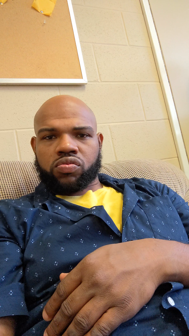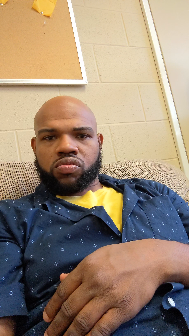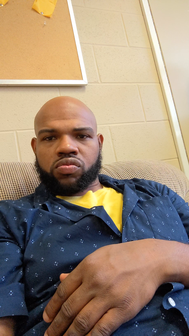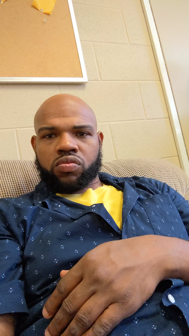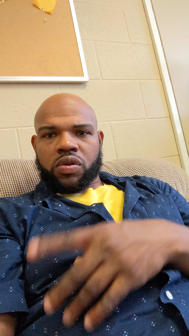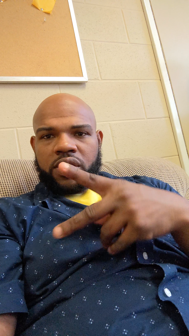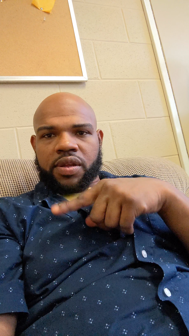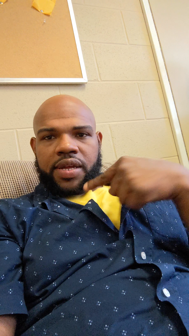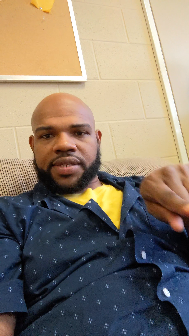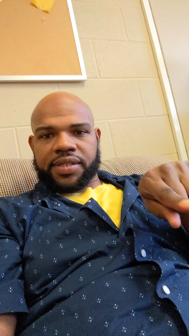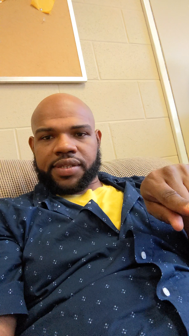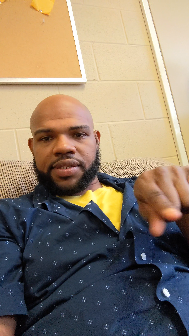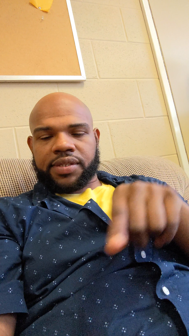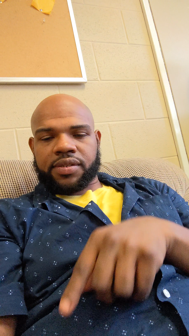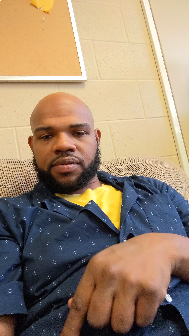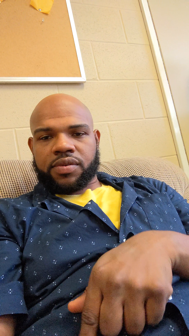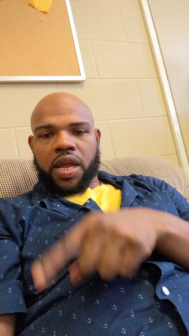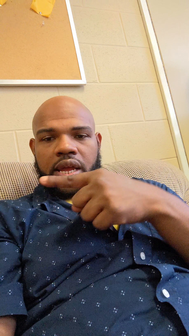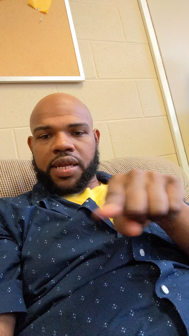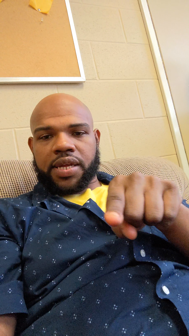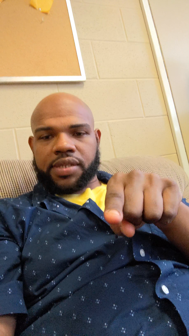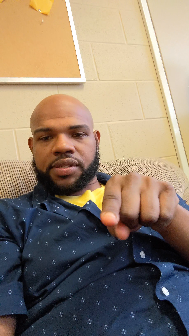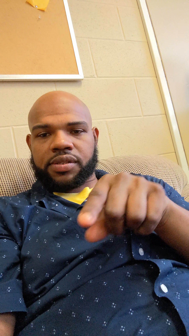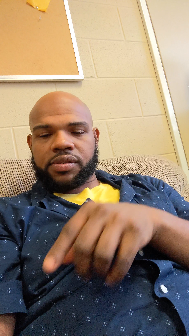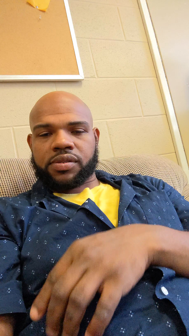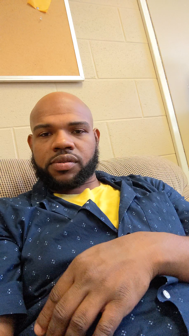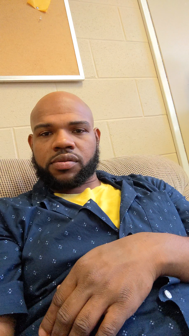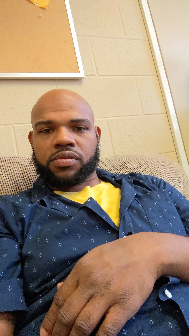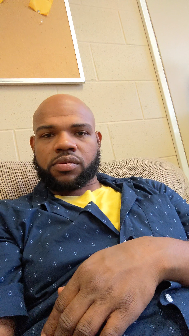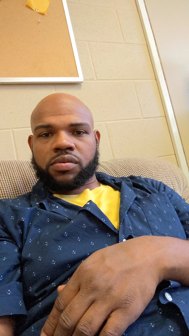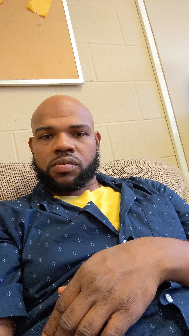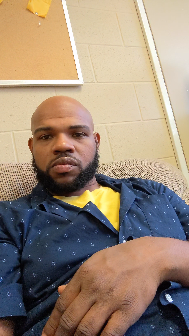cut